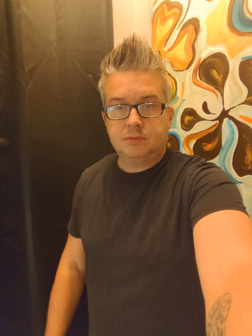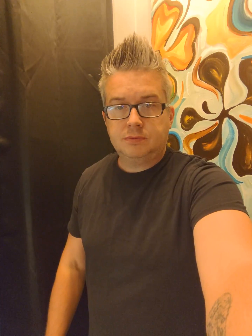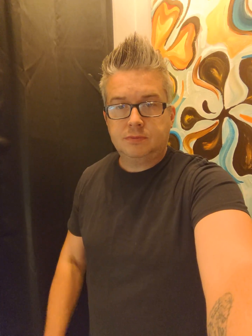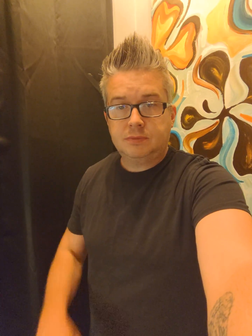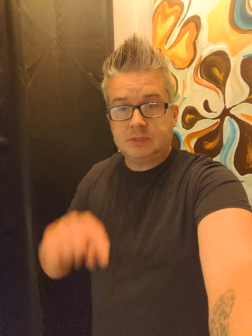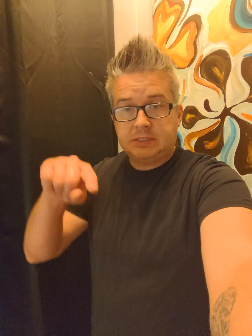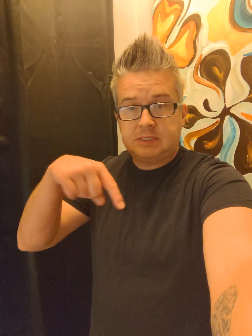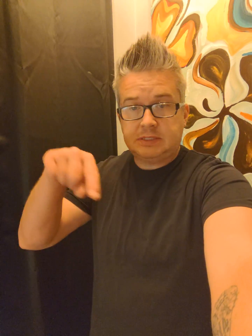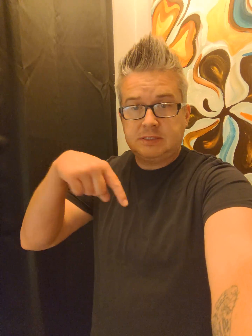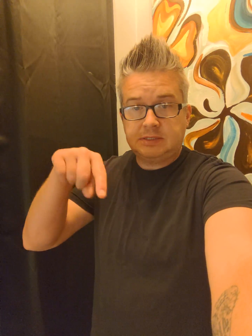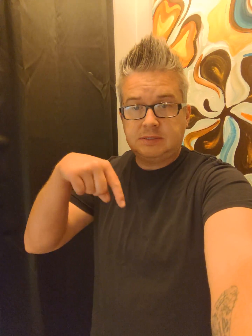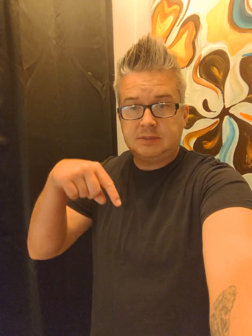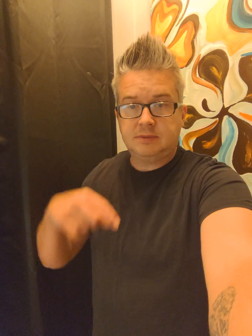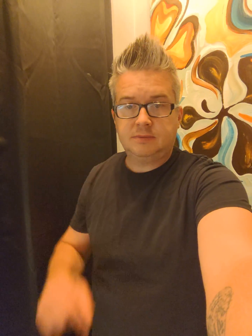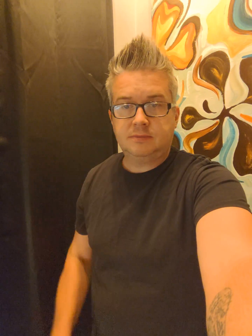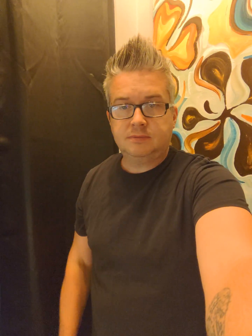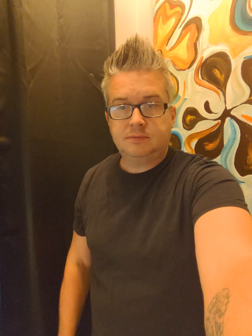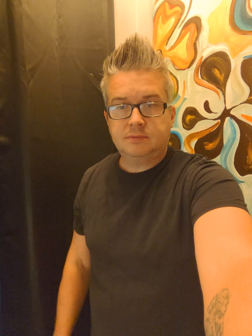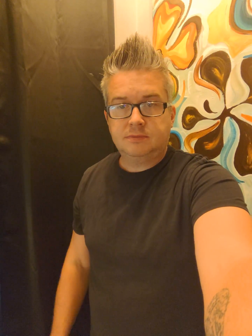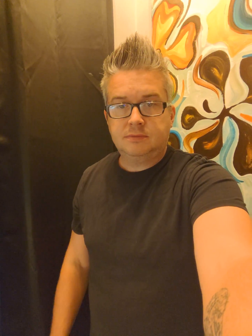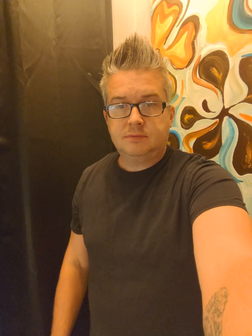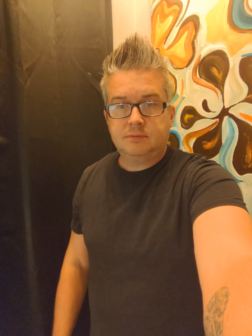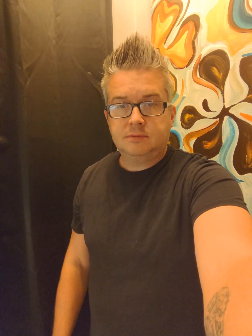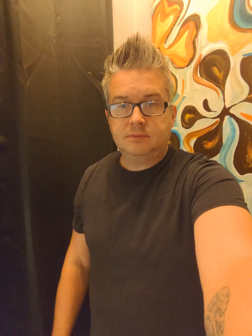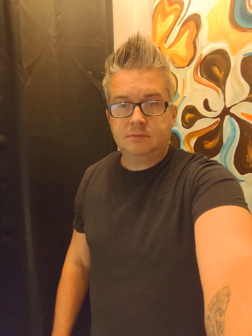flip-flop